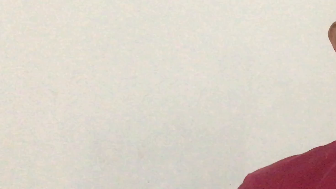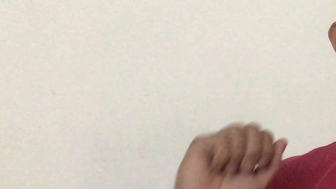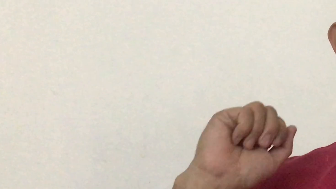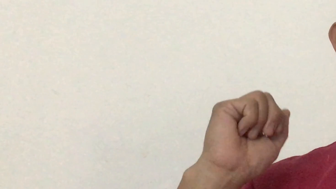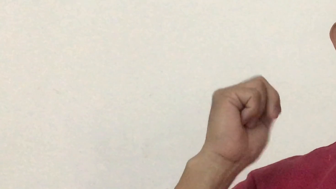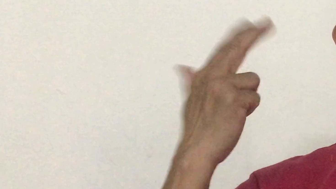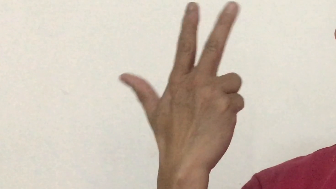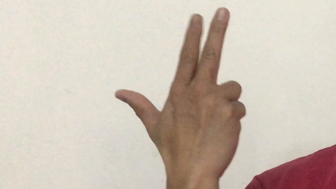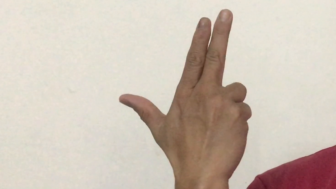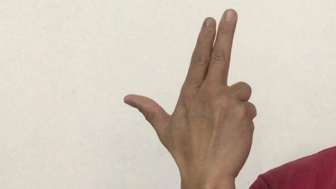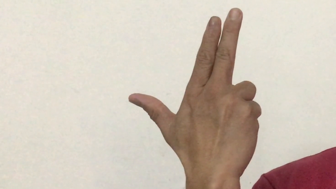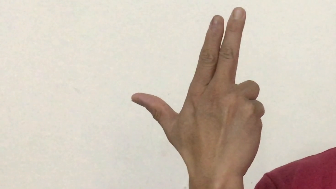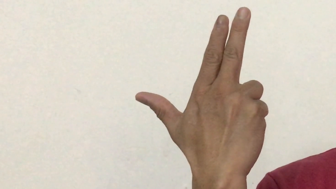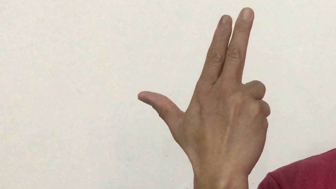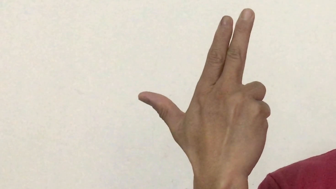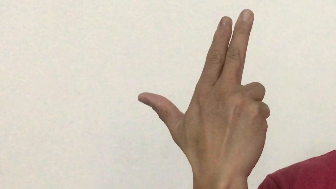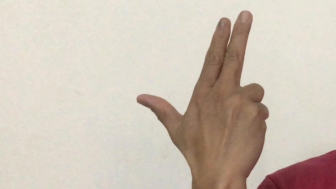ई